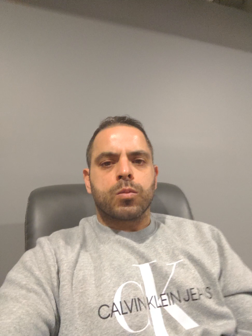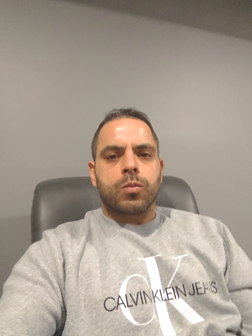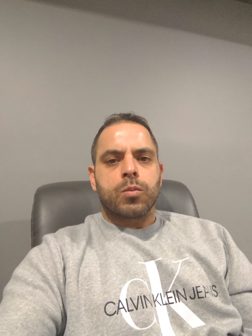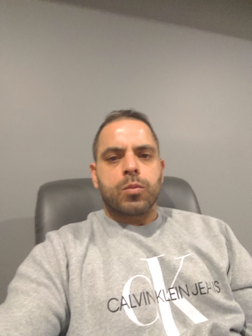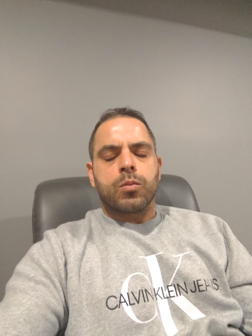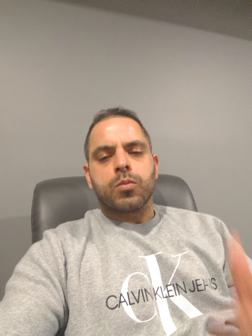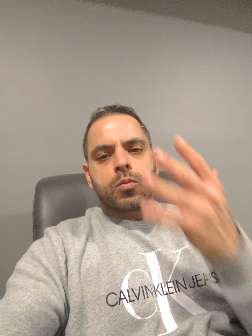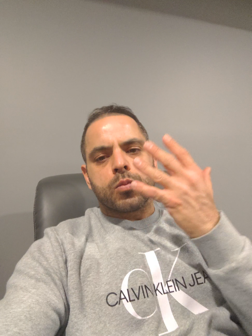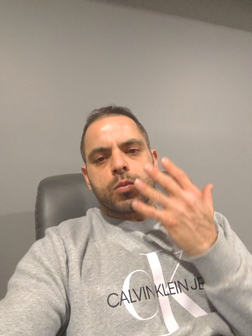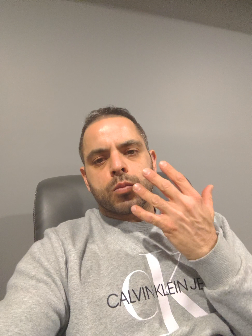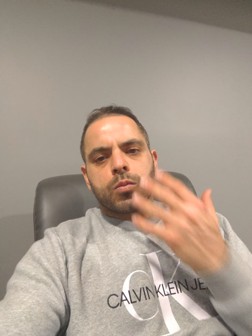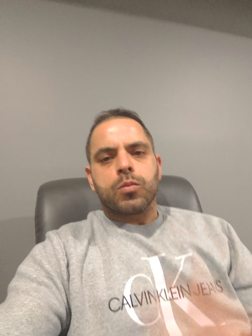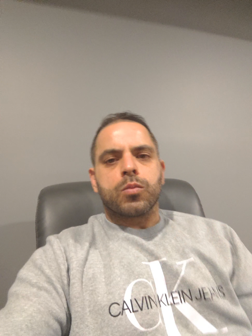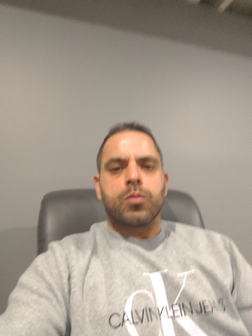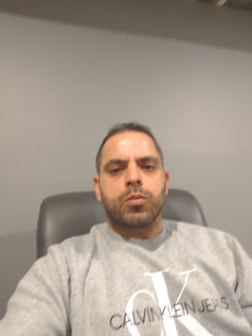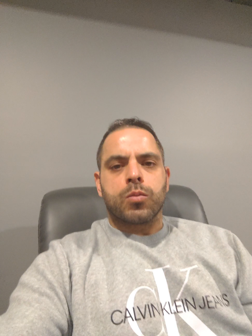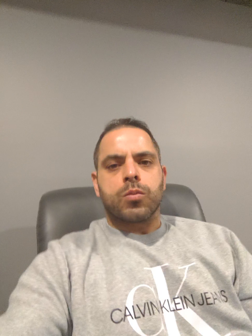sad